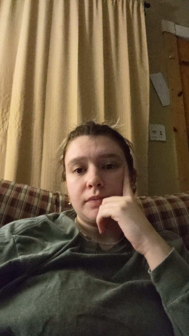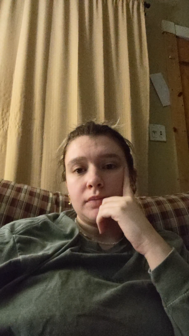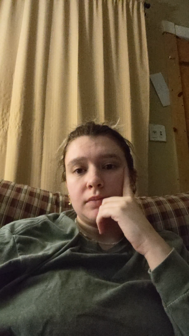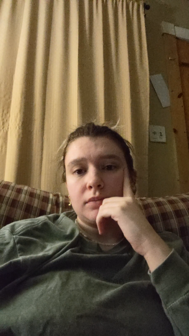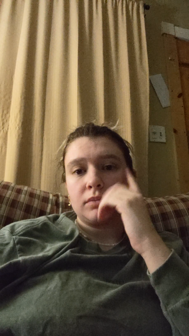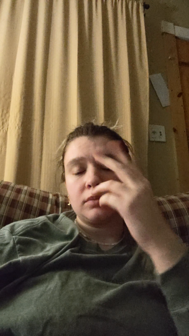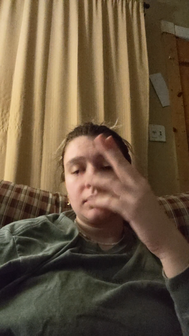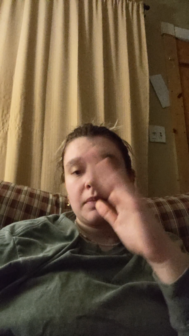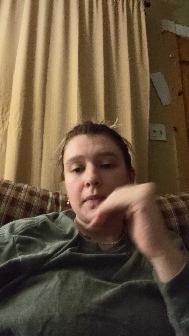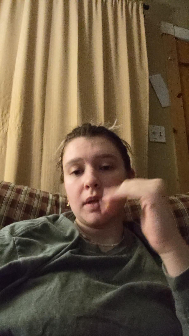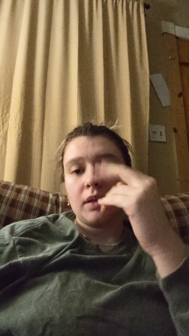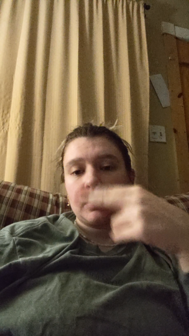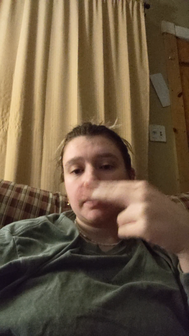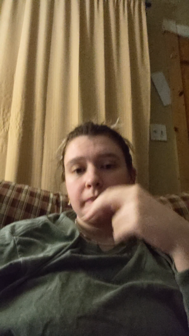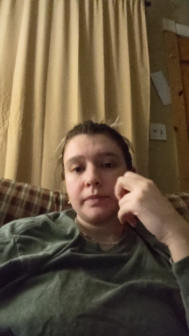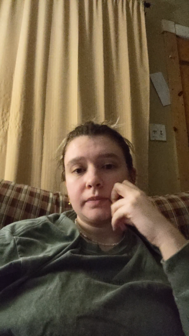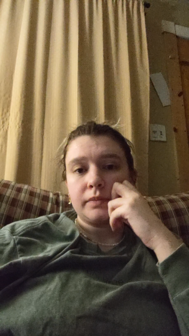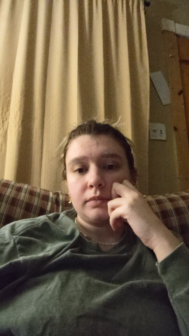pet's name